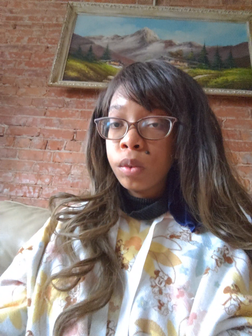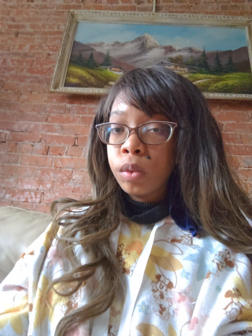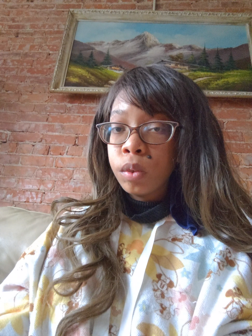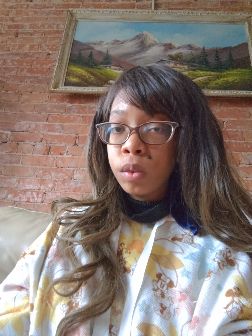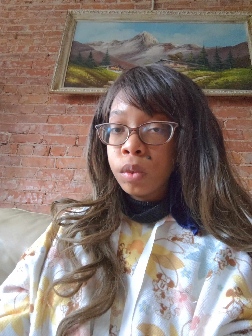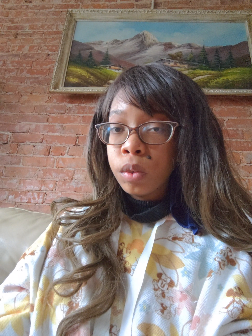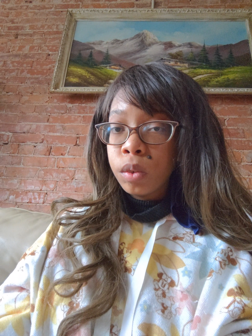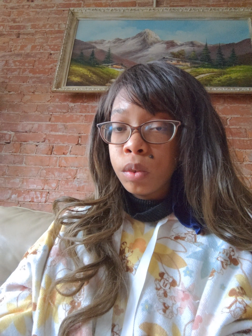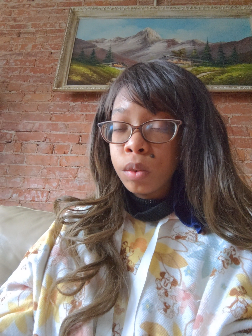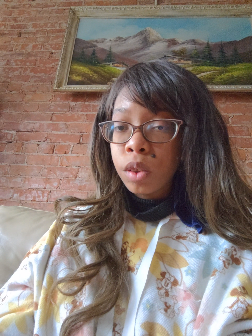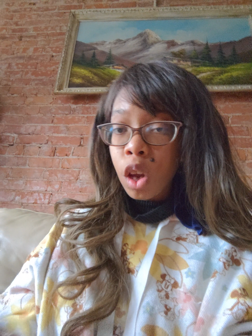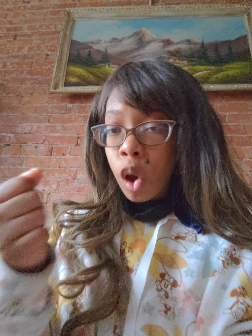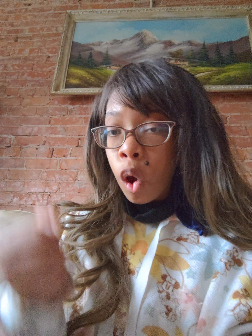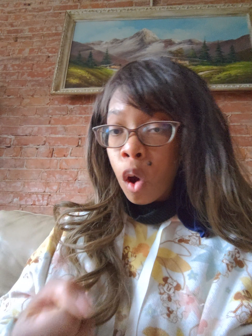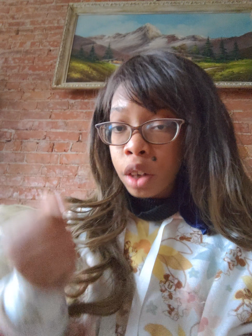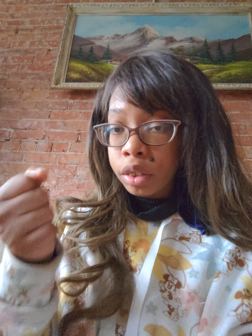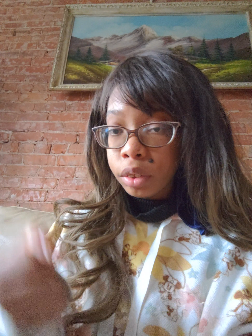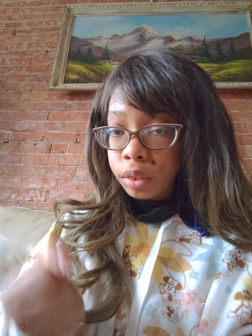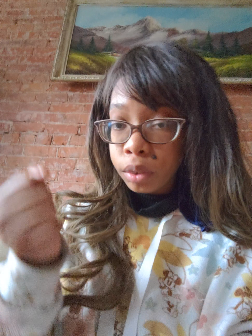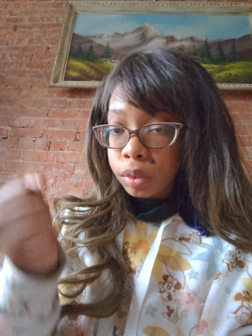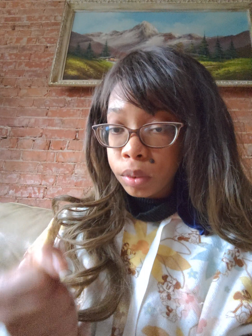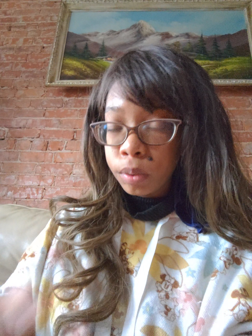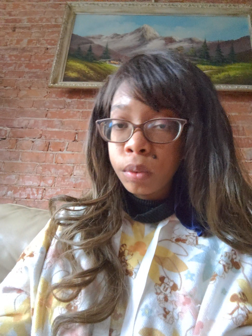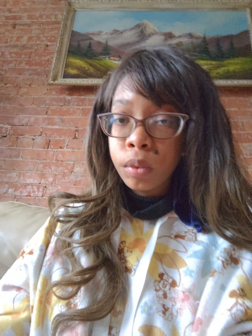car